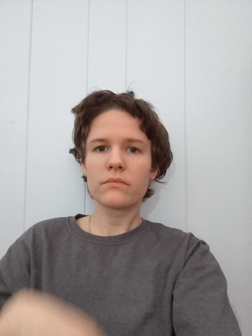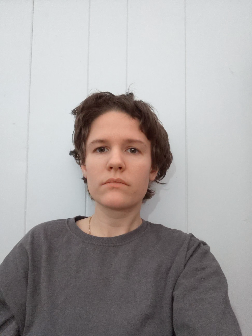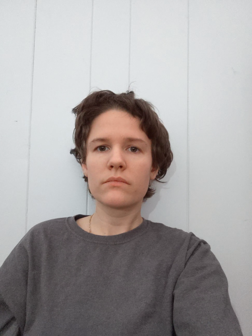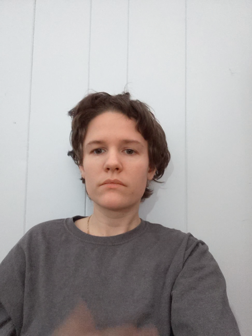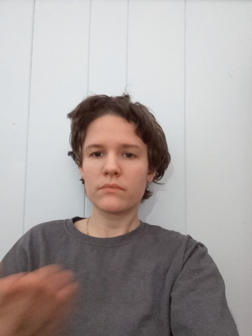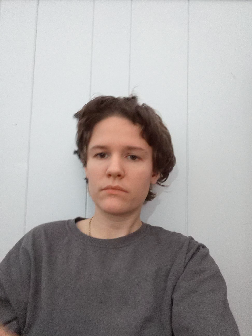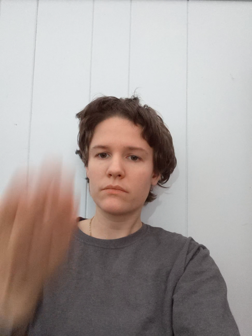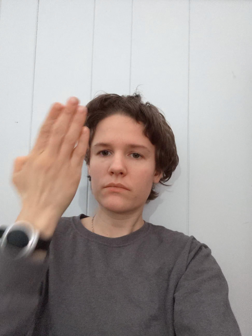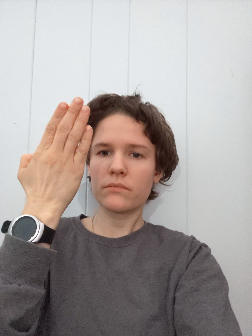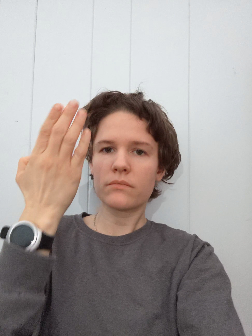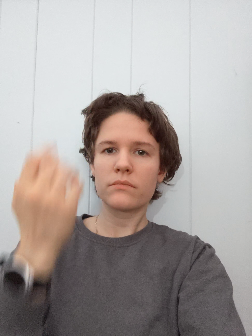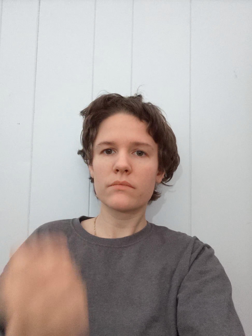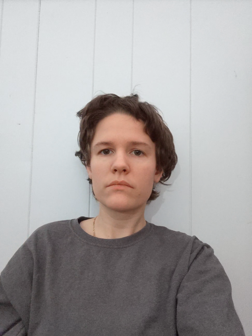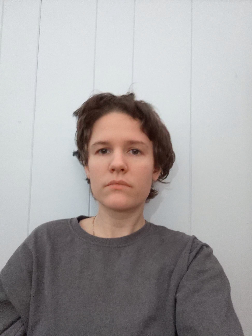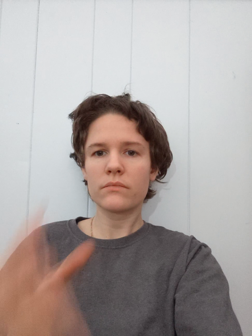morning